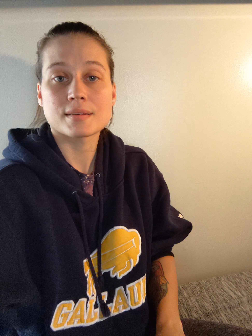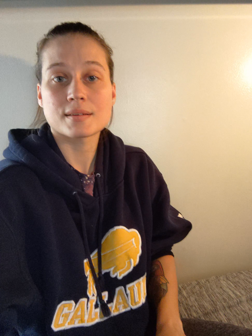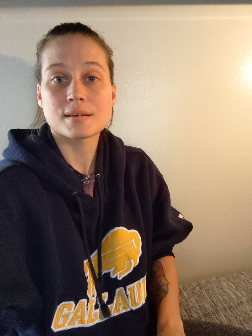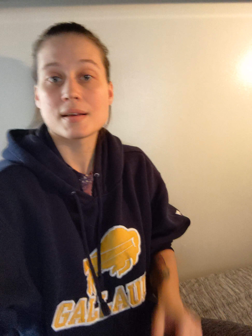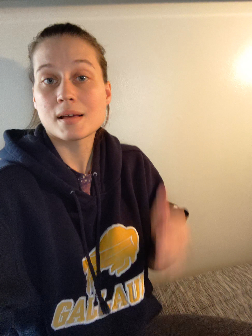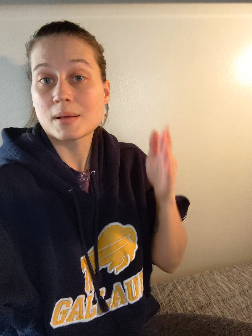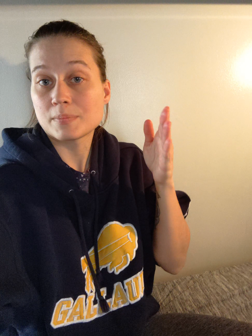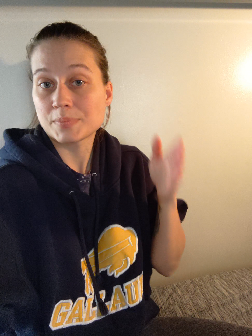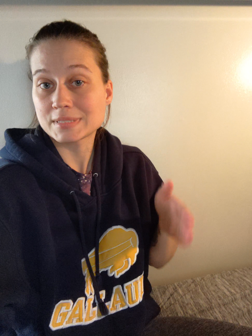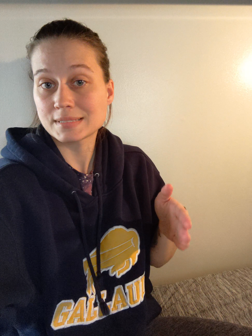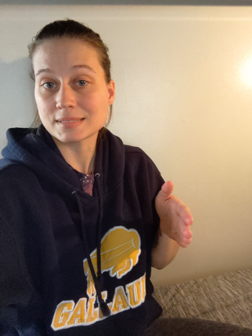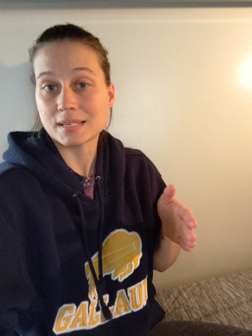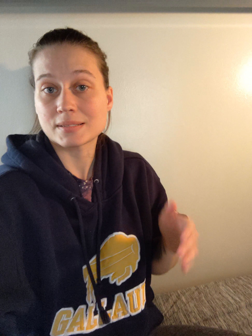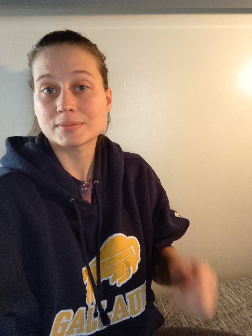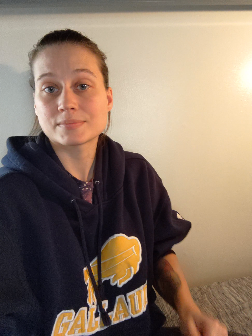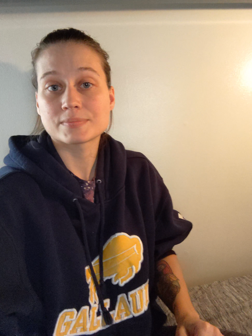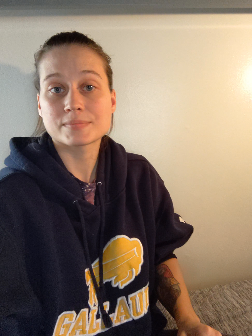beside